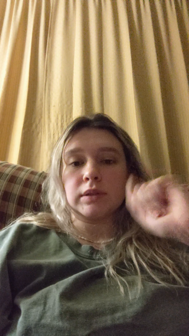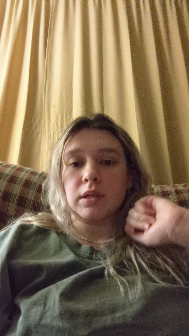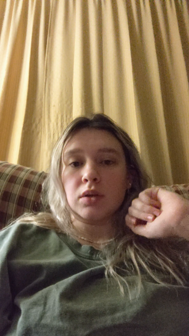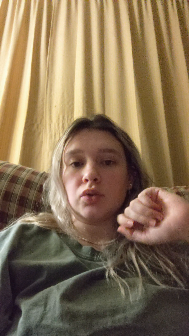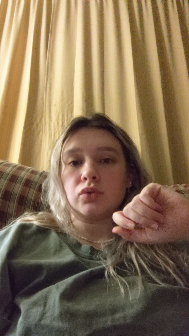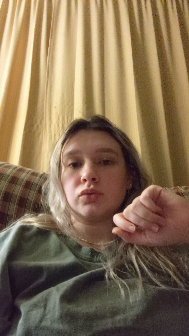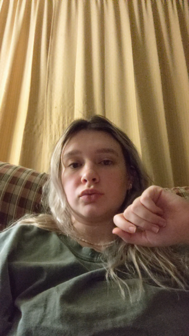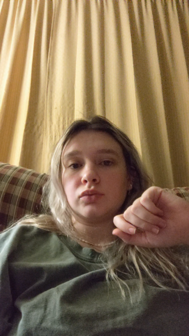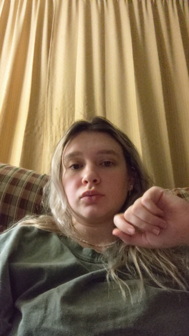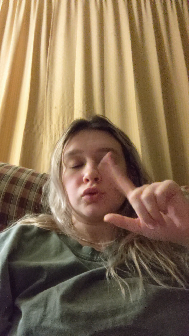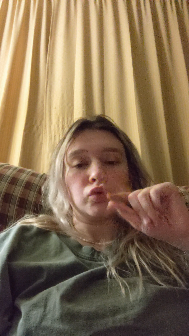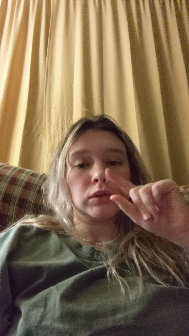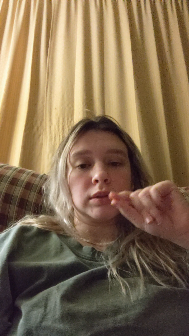chicken